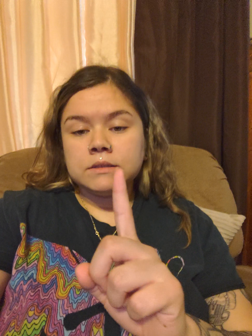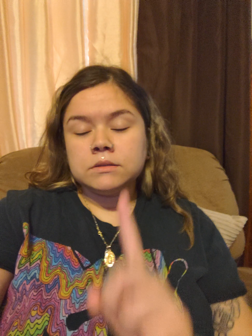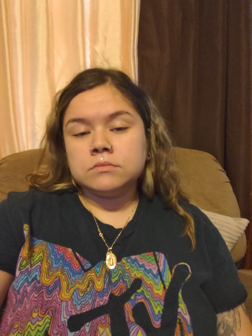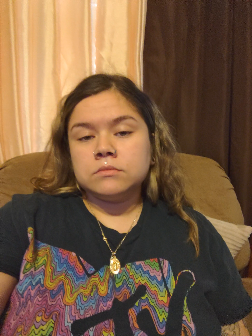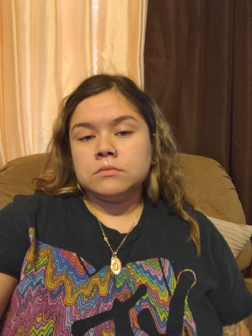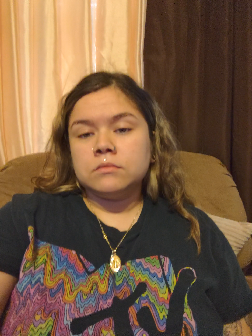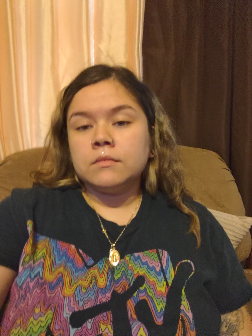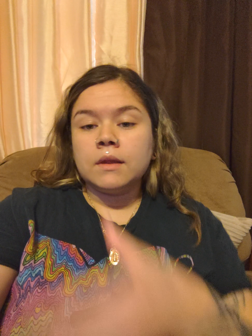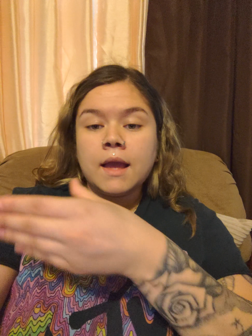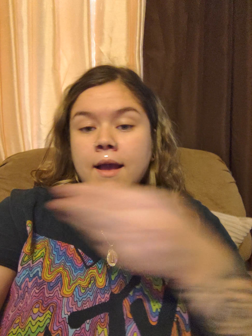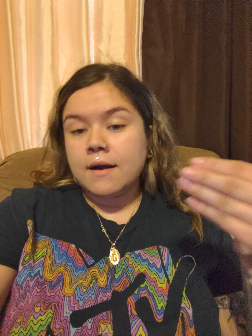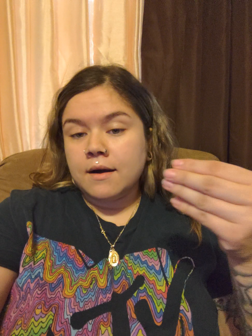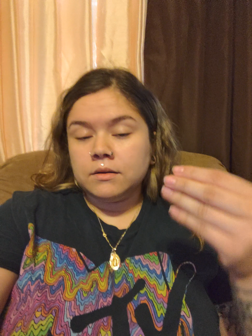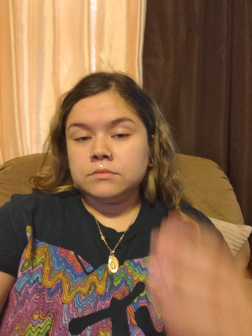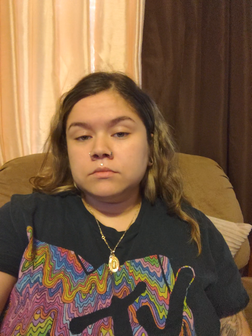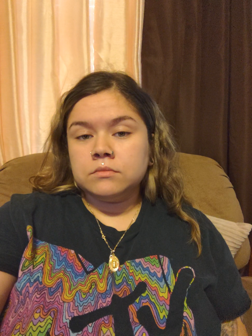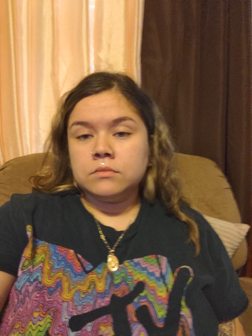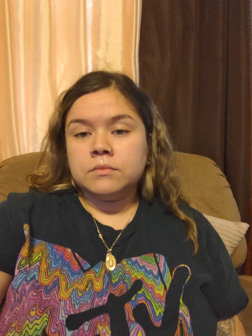and